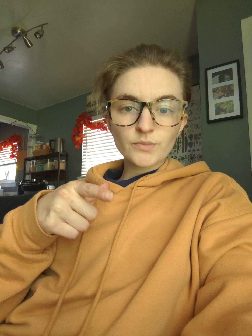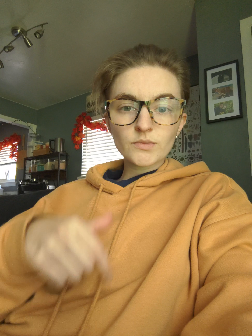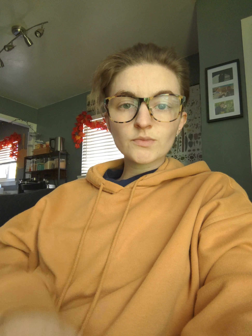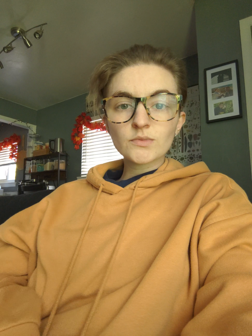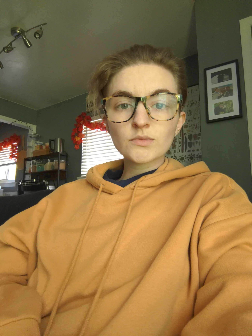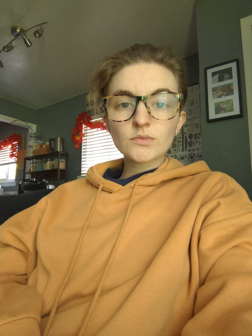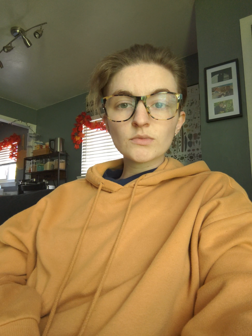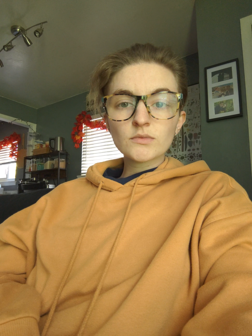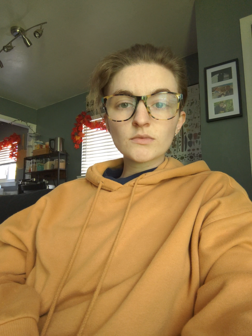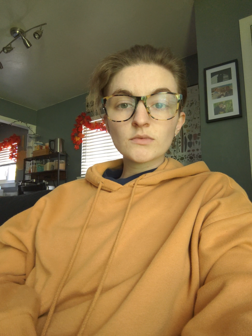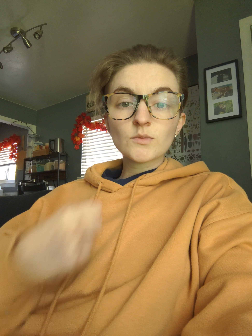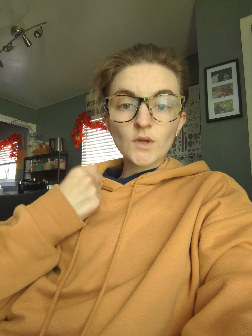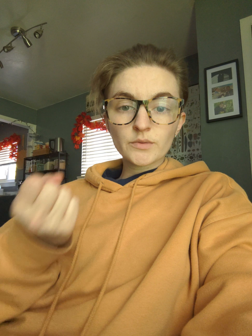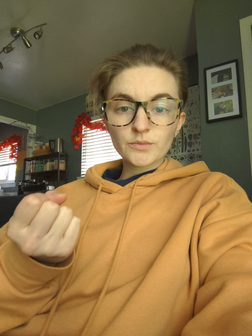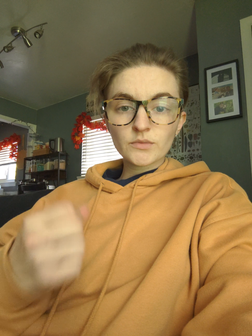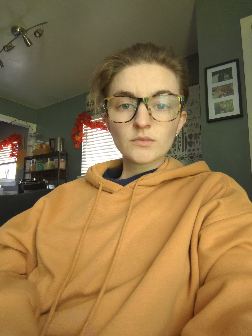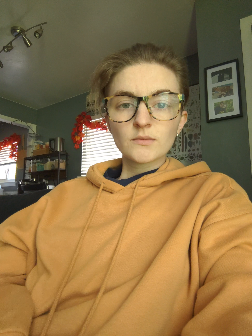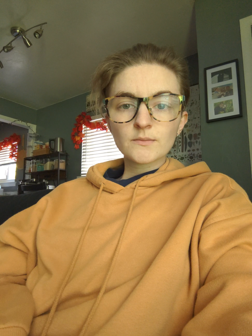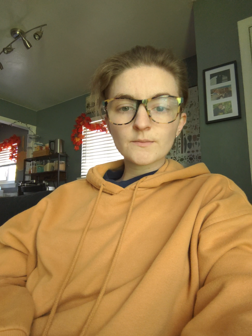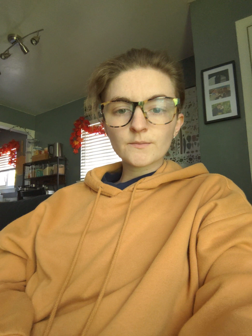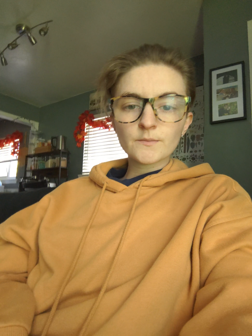drive